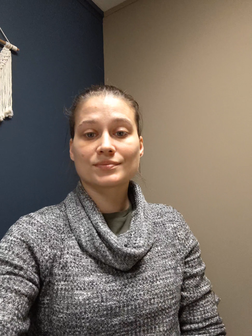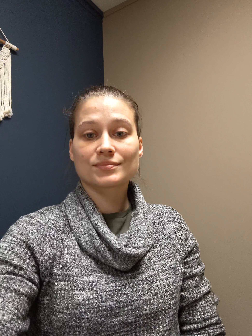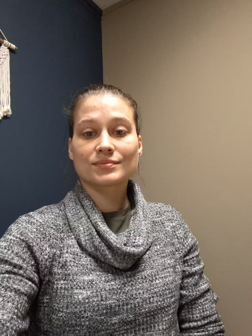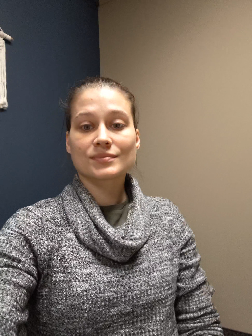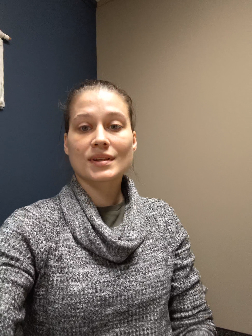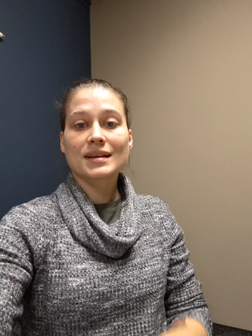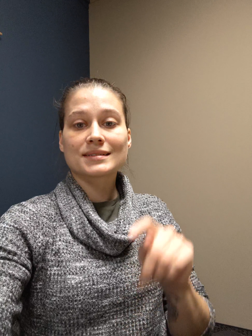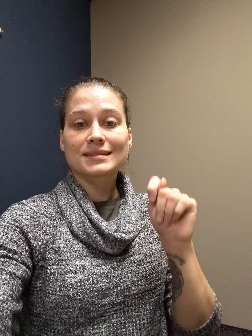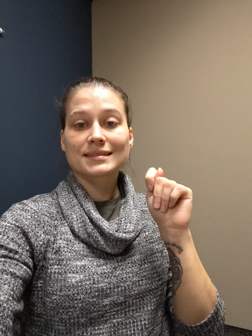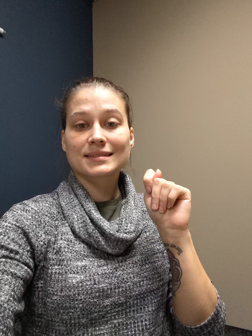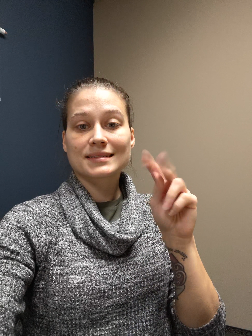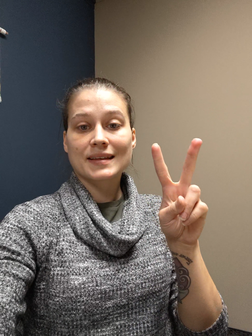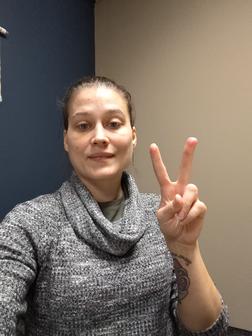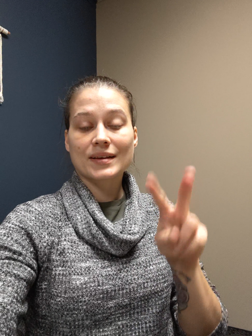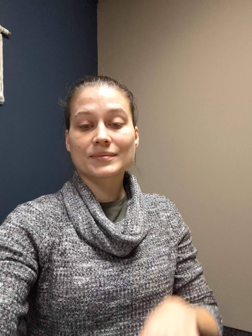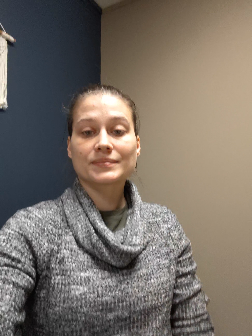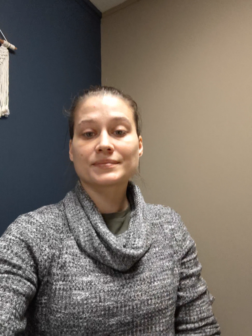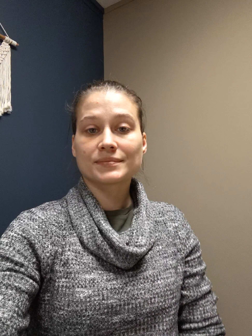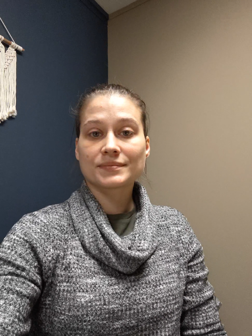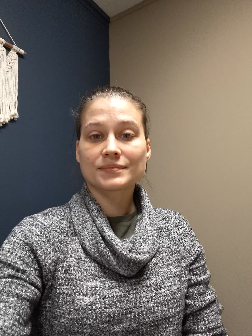TV